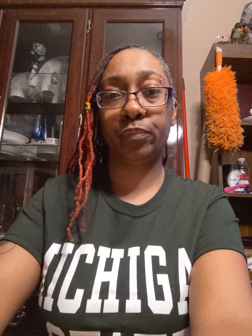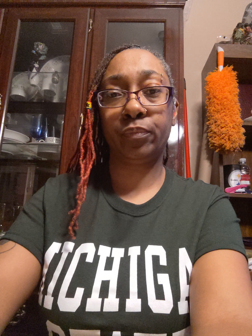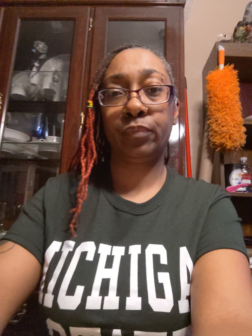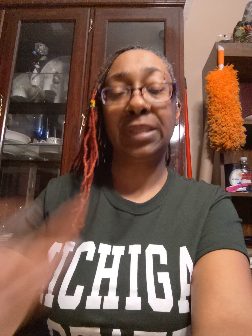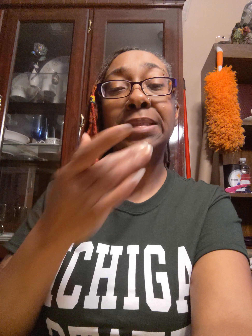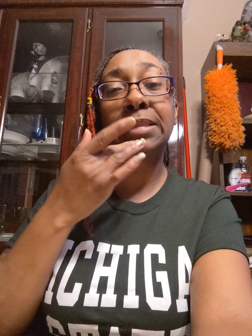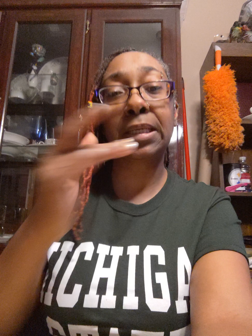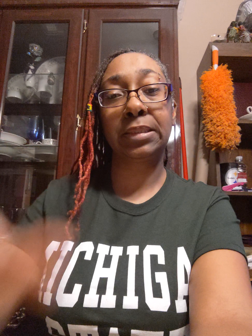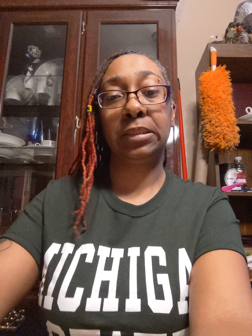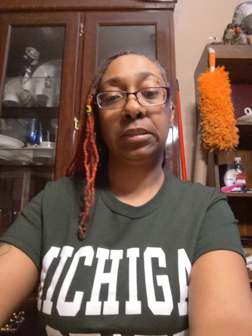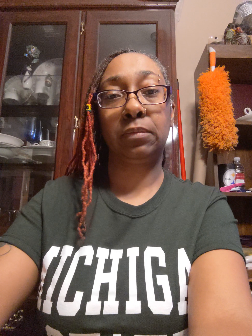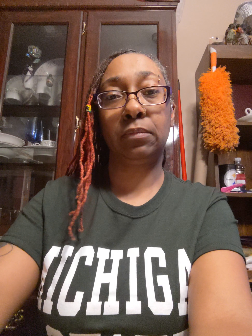taste